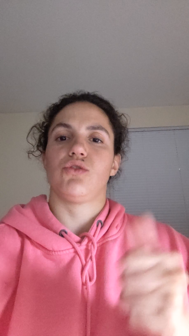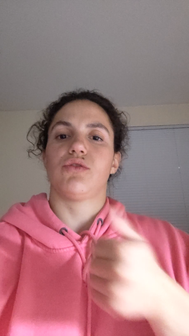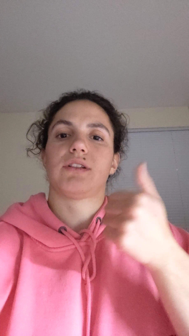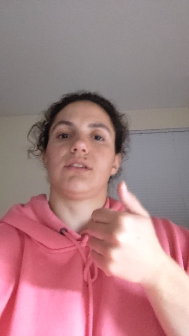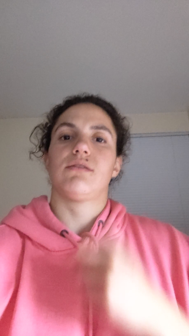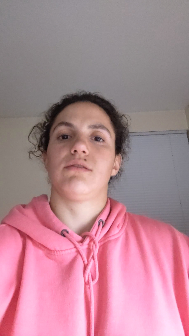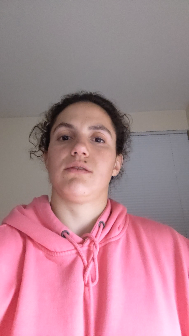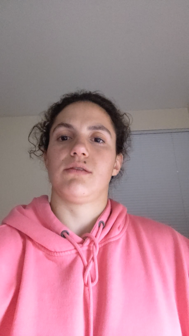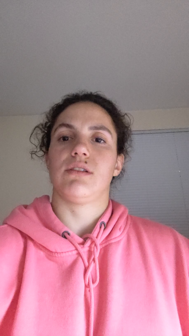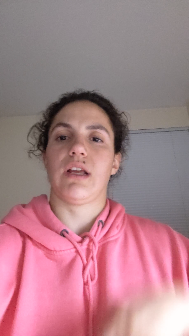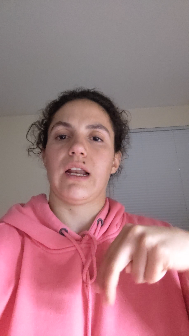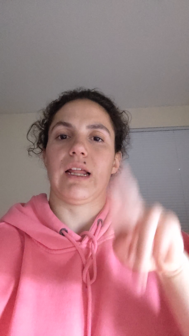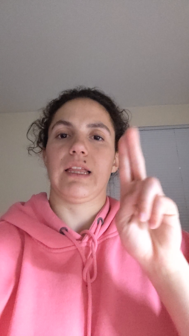lick